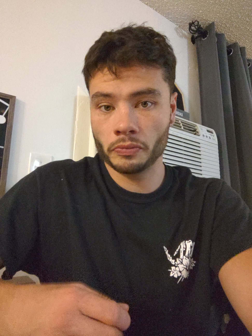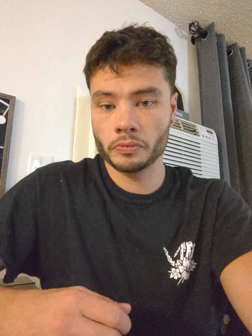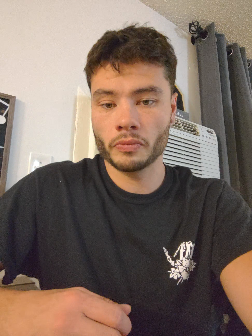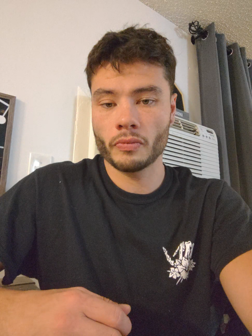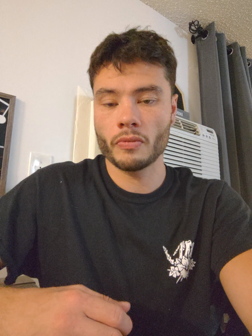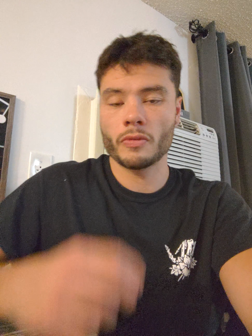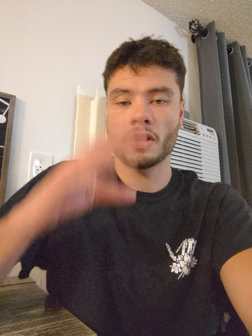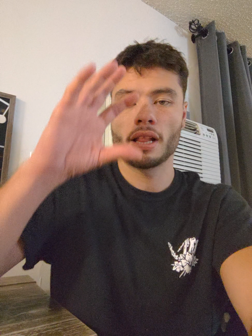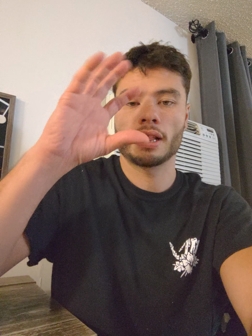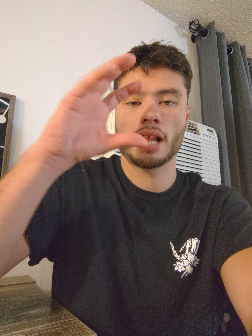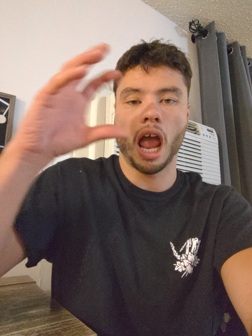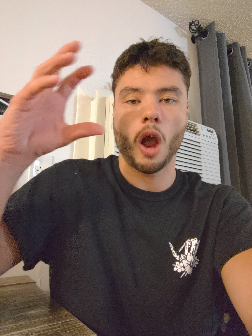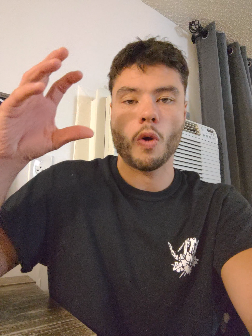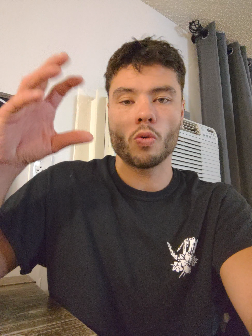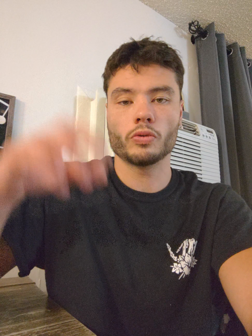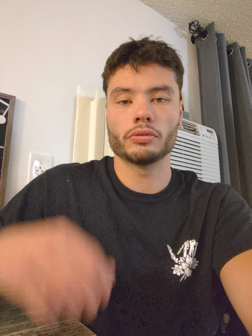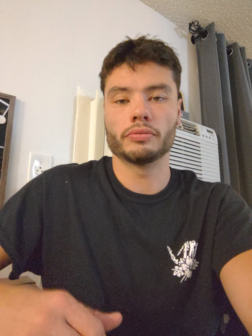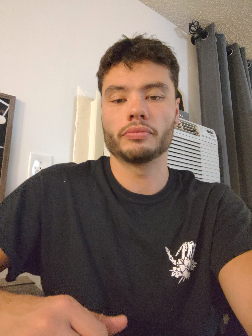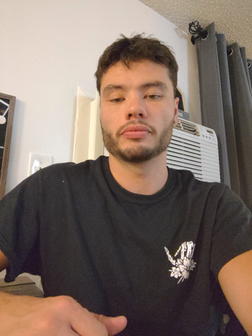cloud